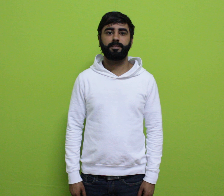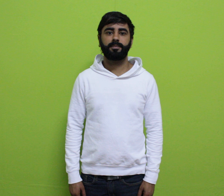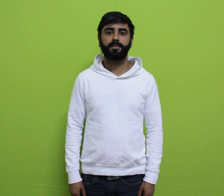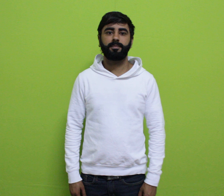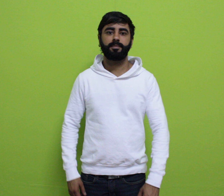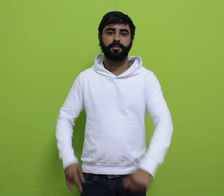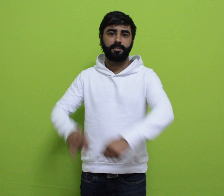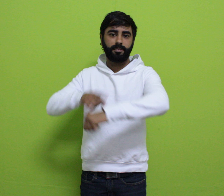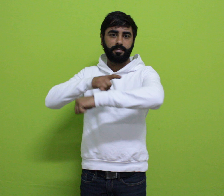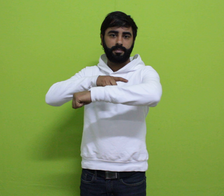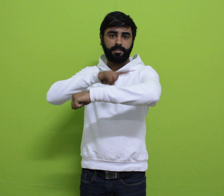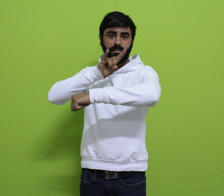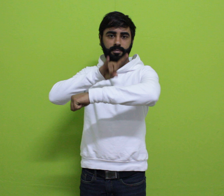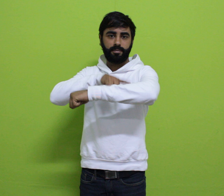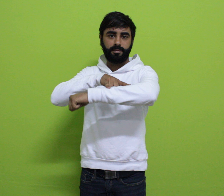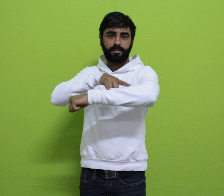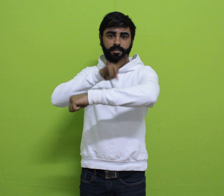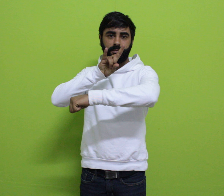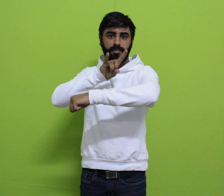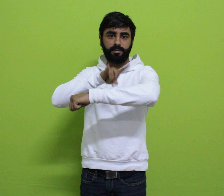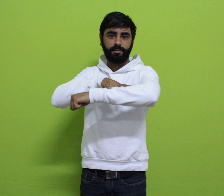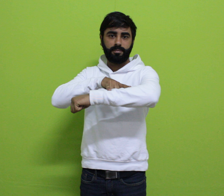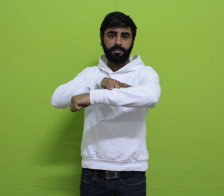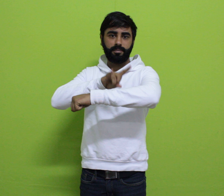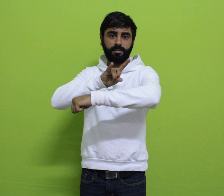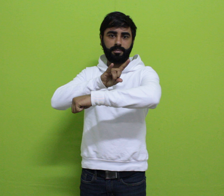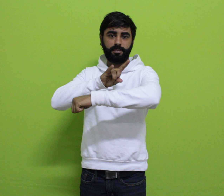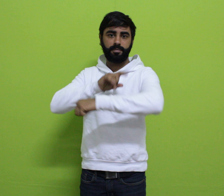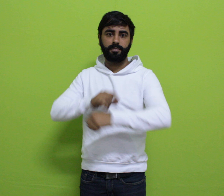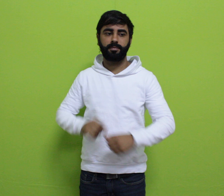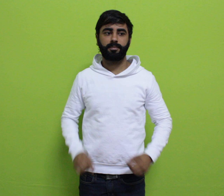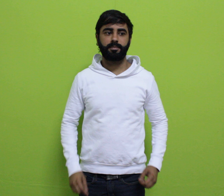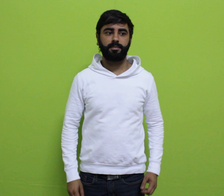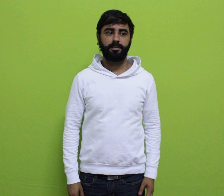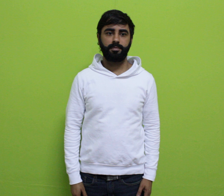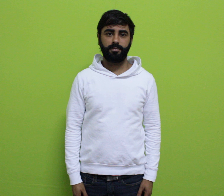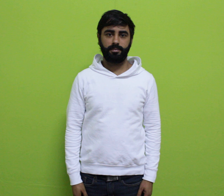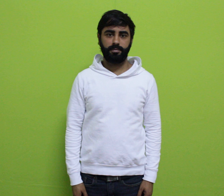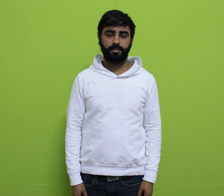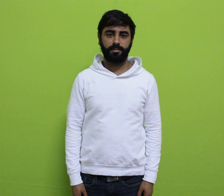banheiro